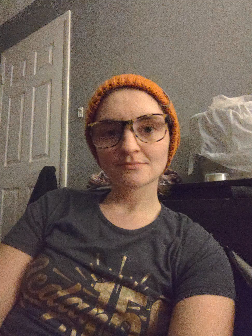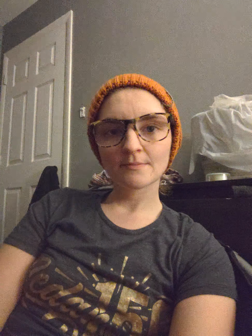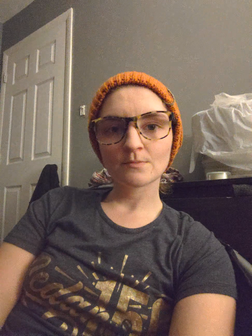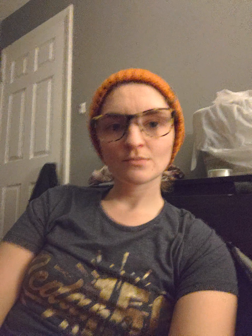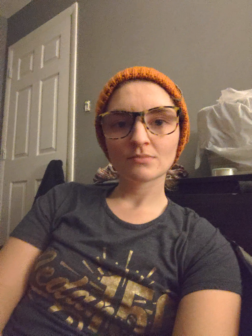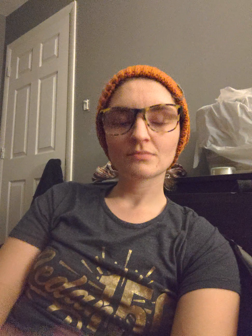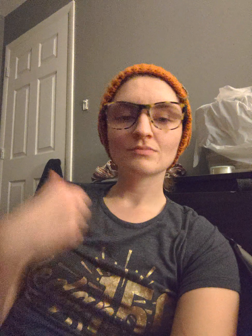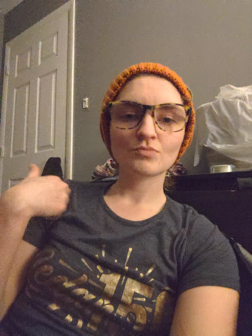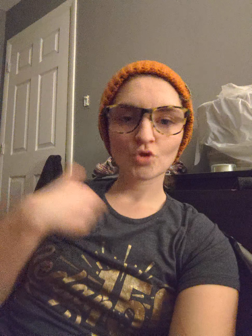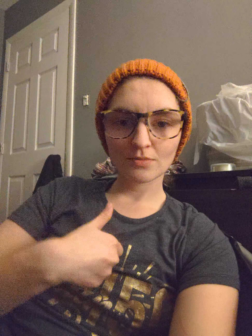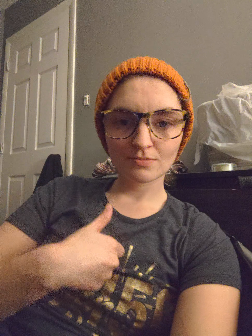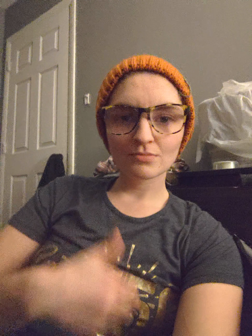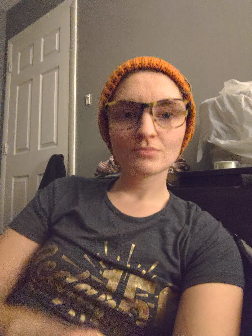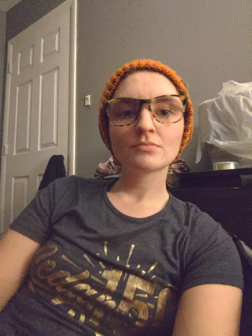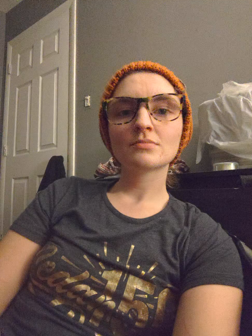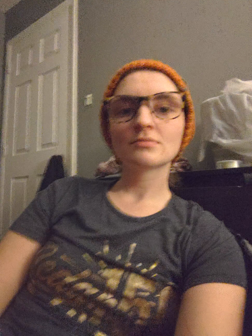jacket